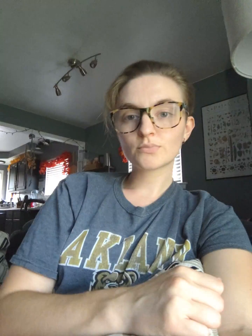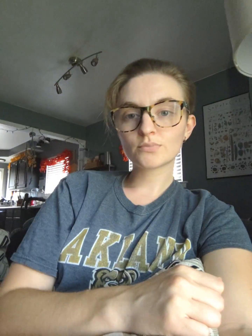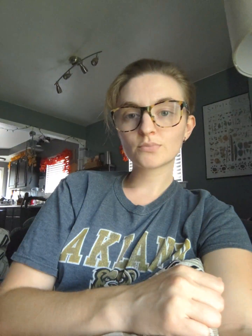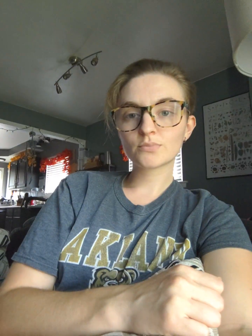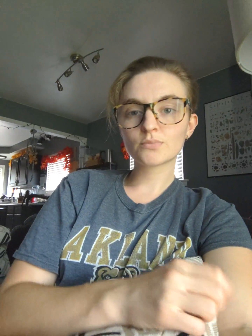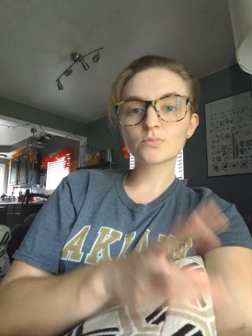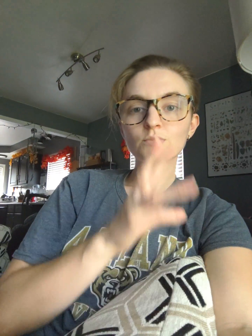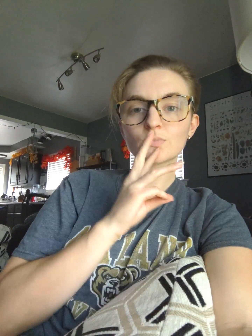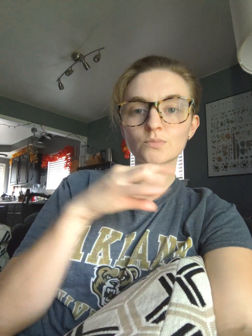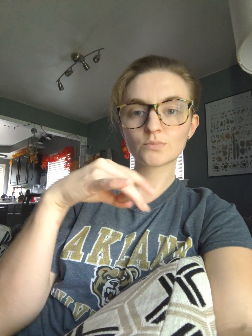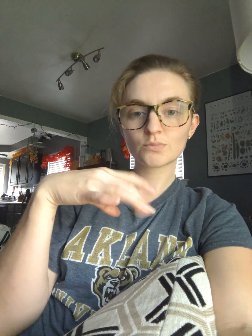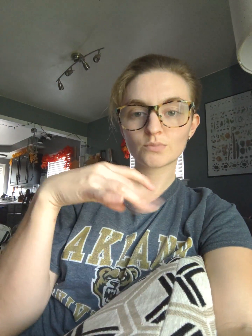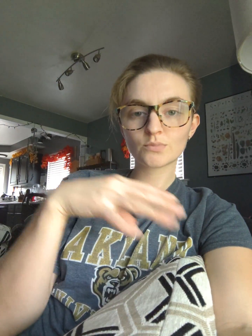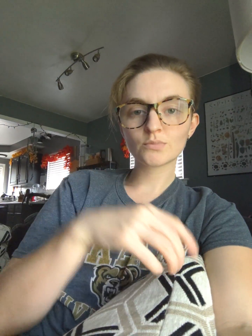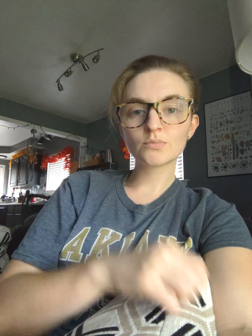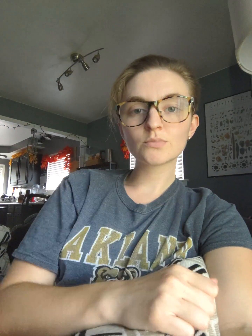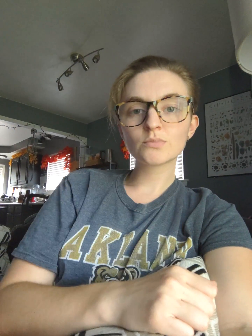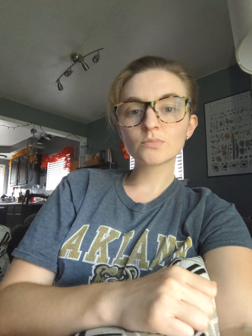melon